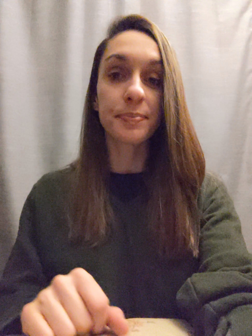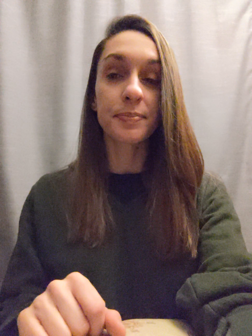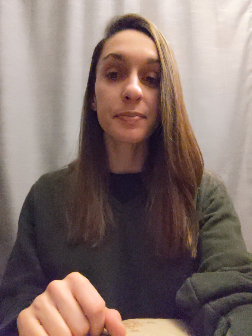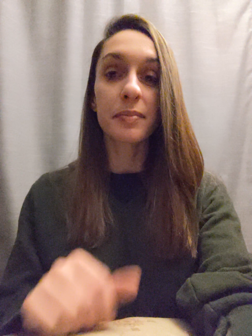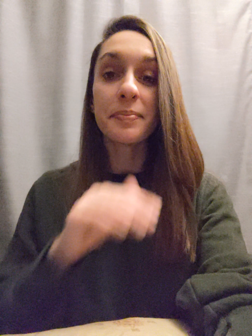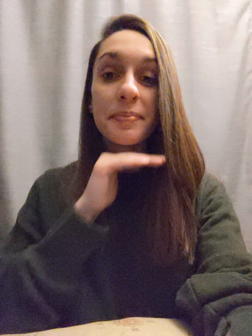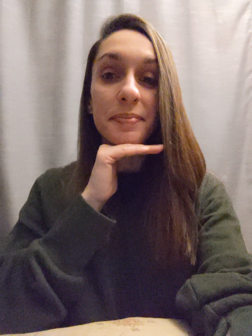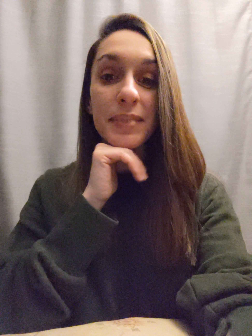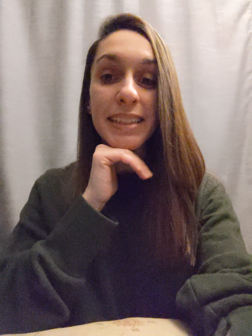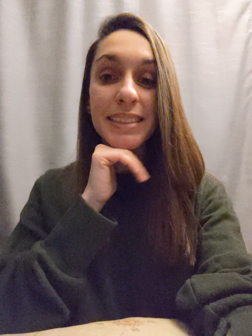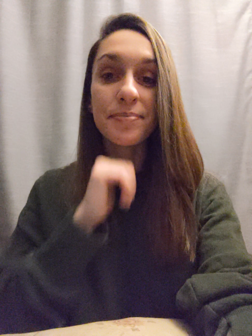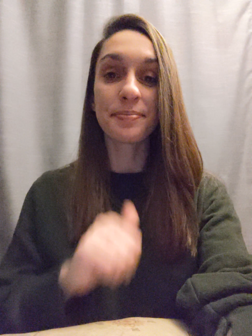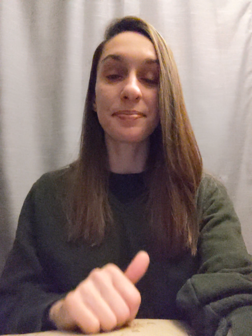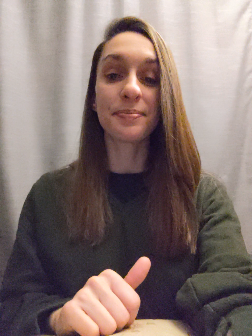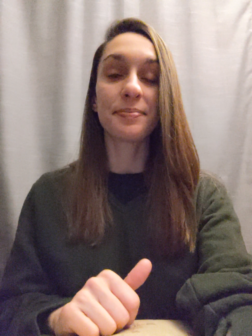pig